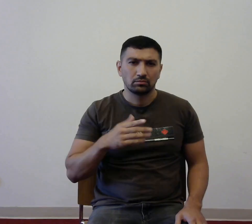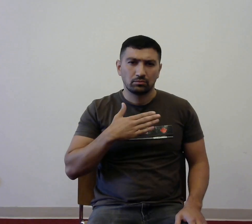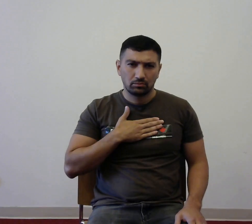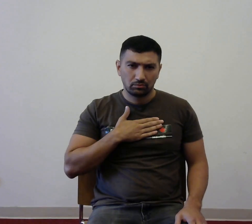mən